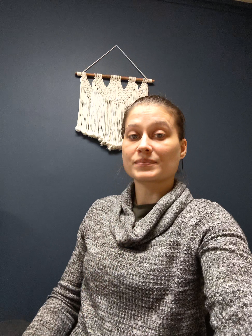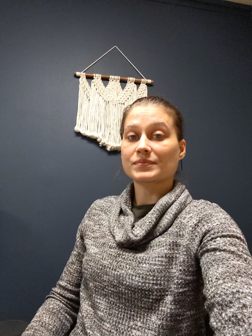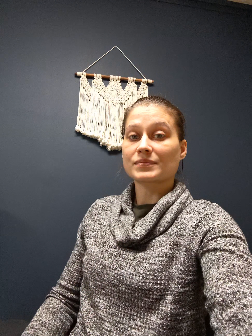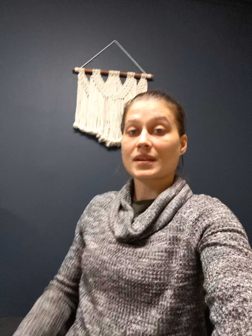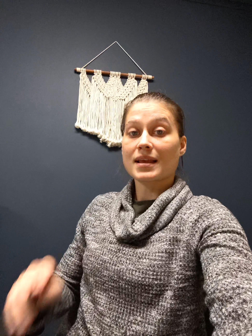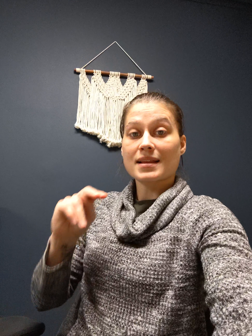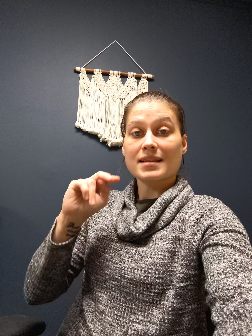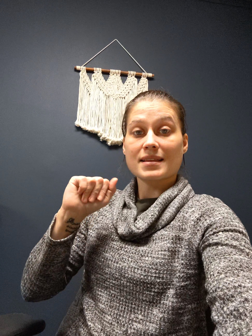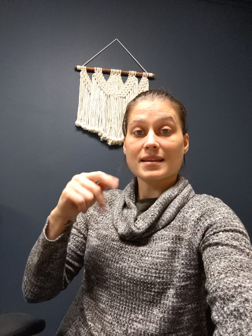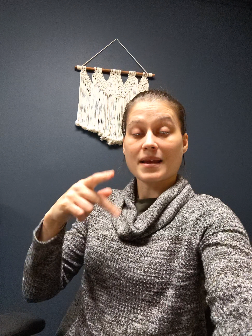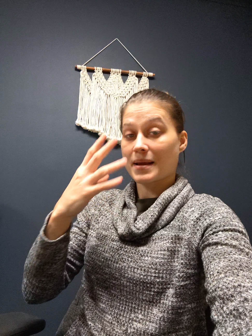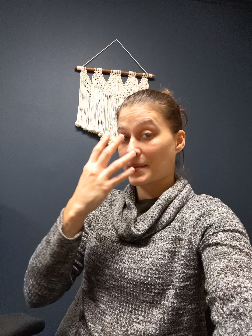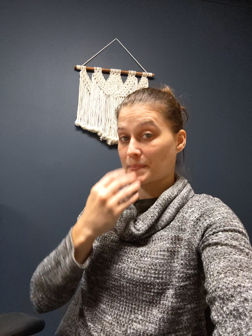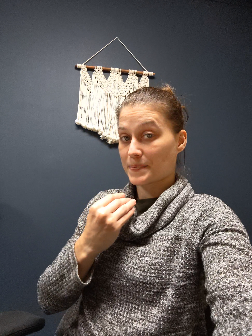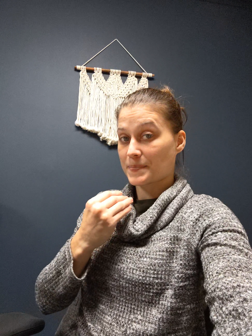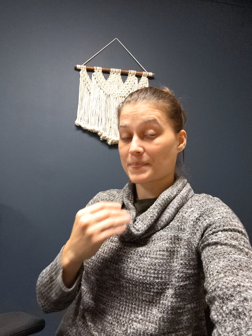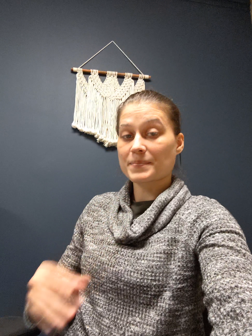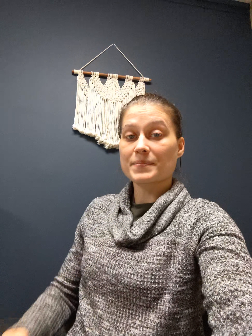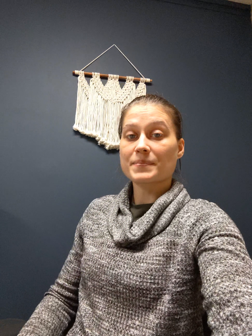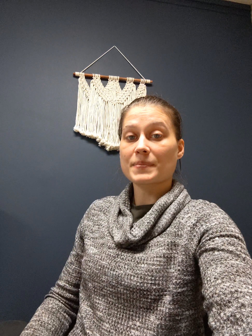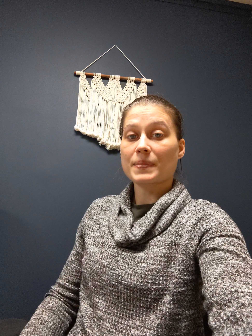nap